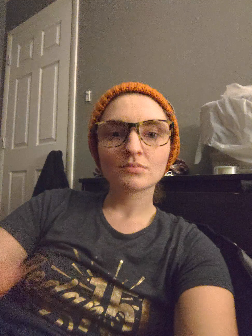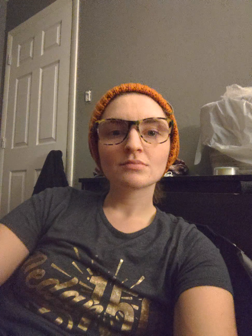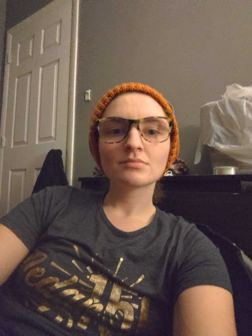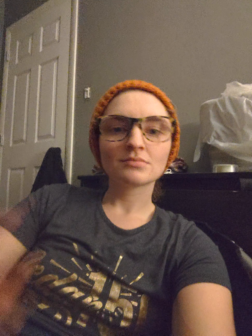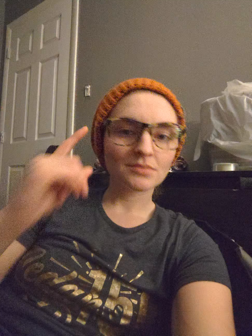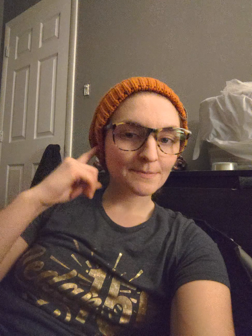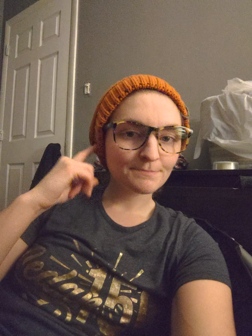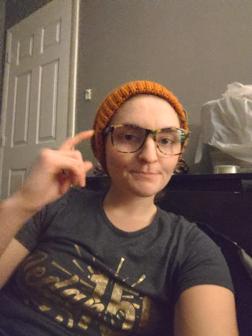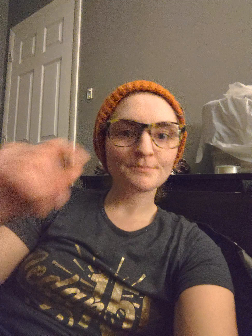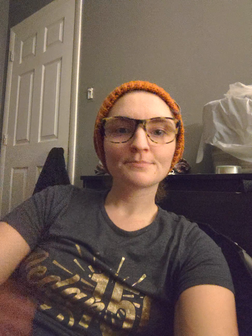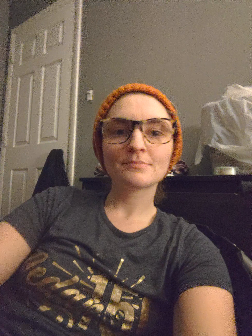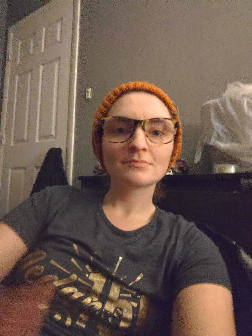ear